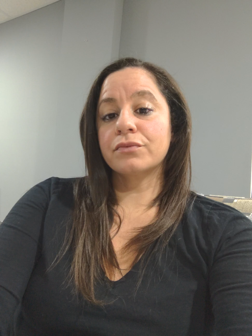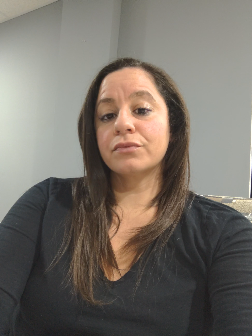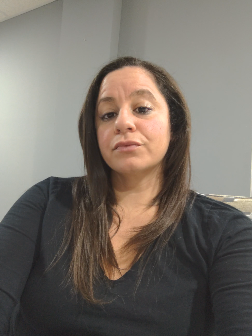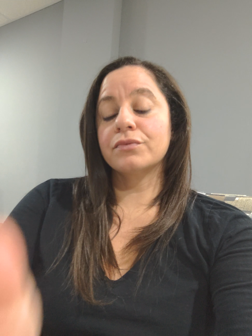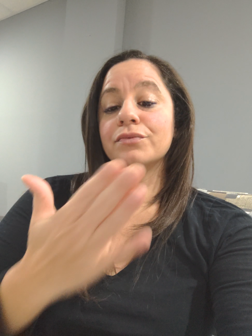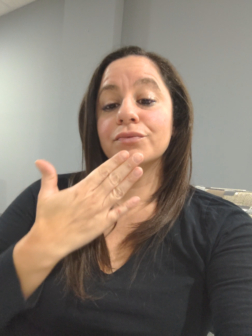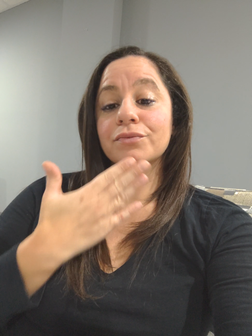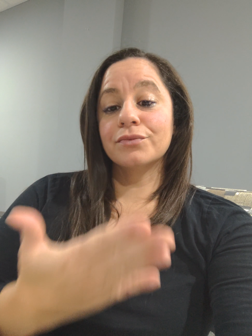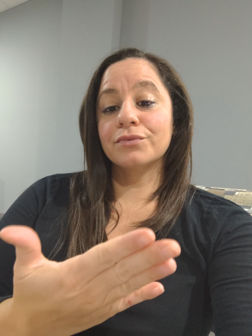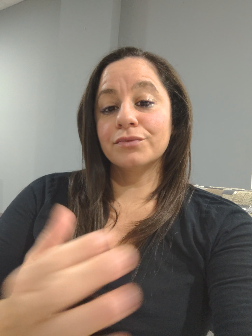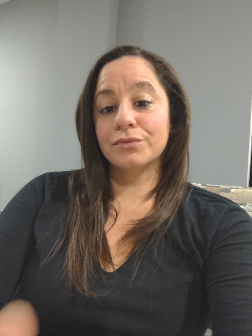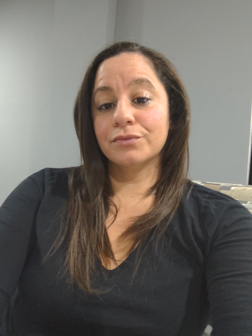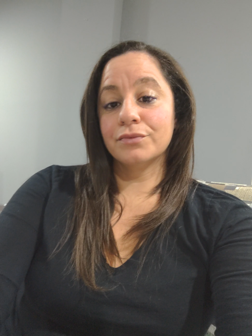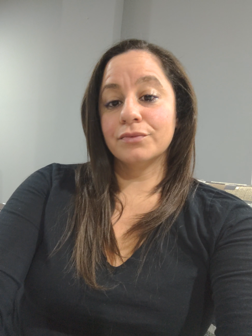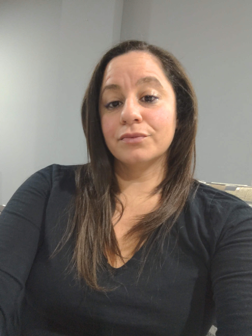thank you